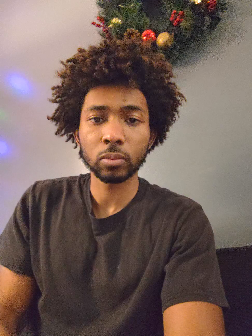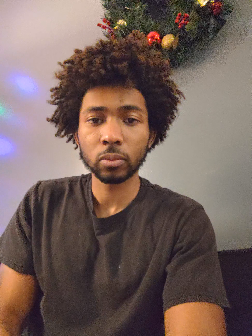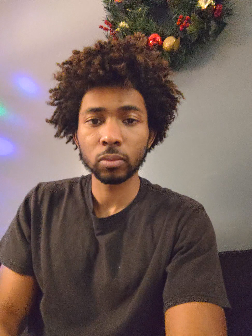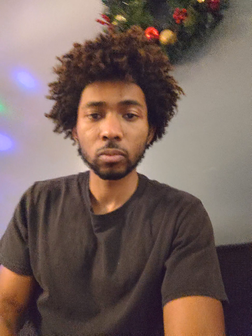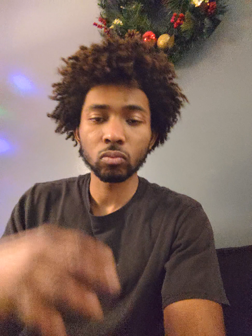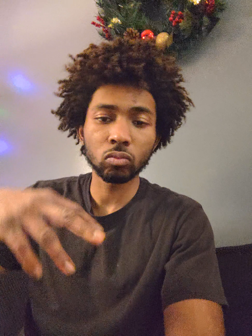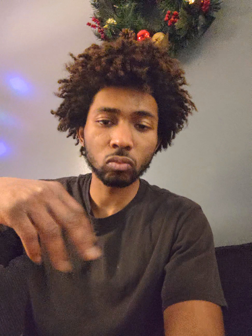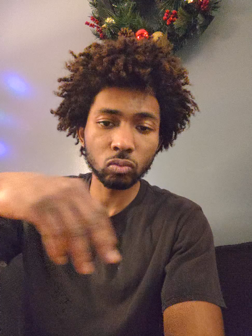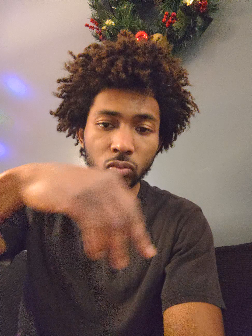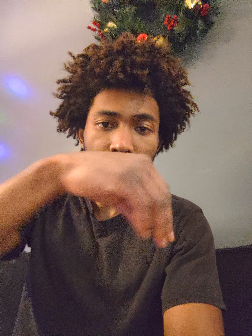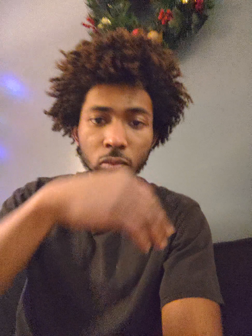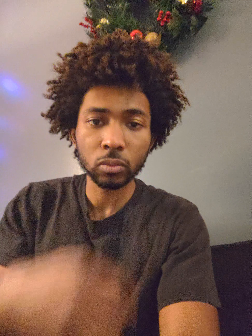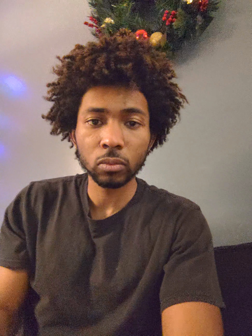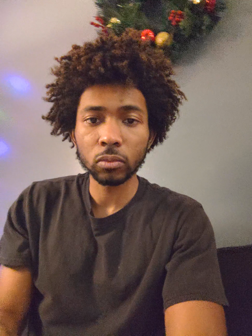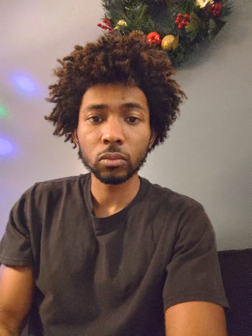vacuum